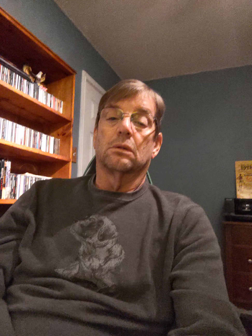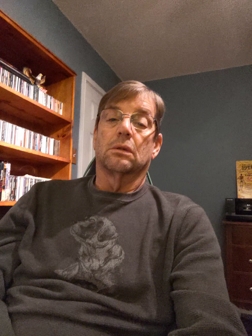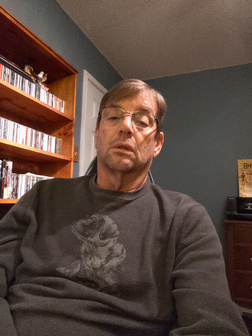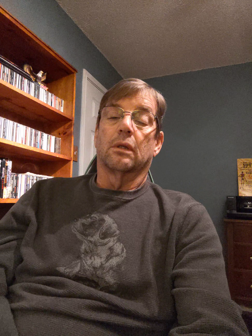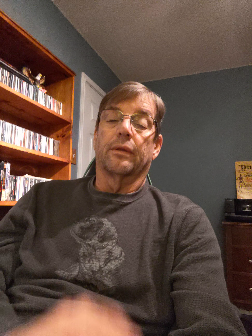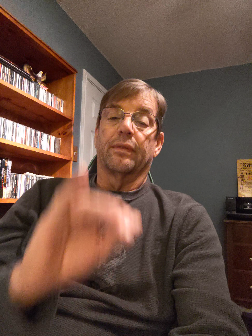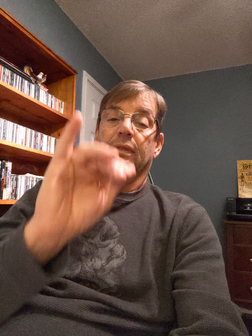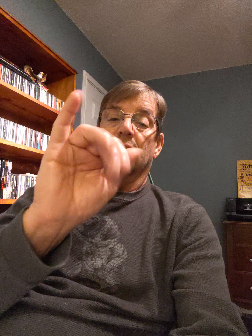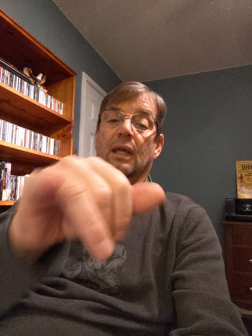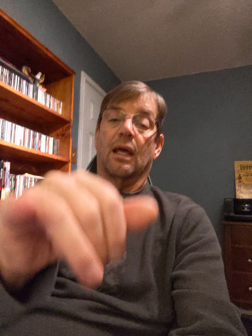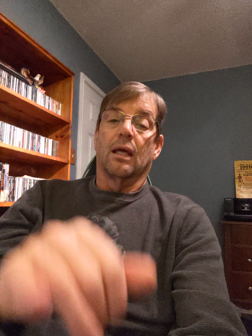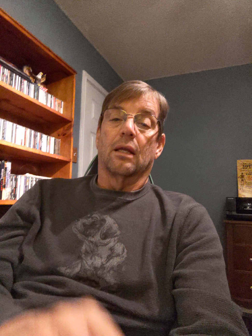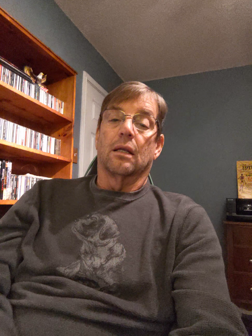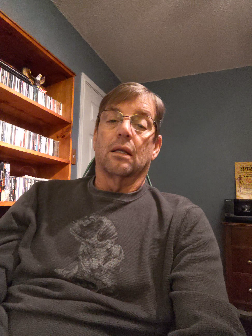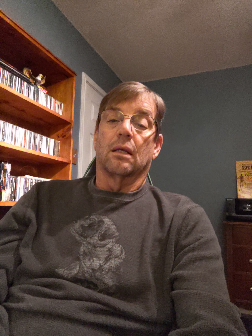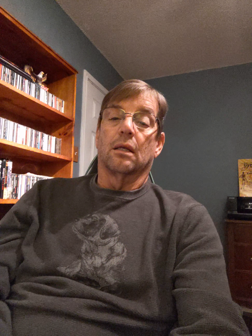that